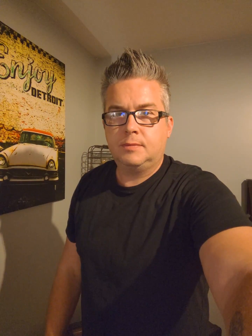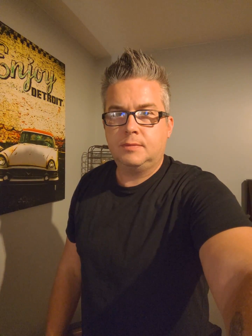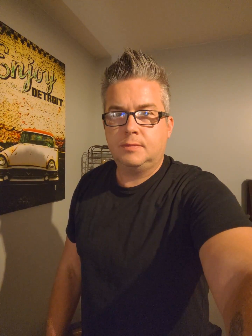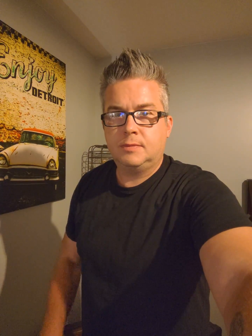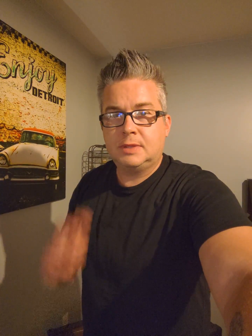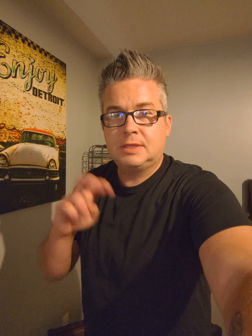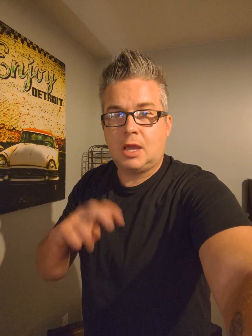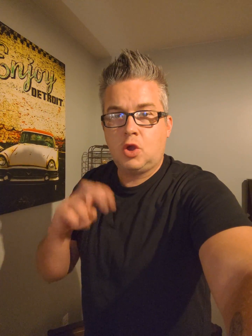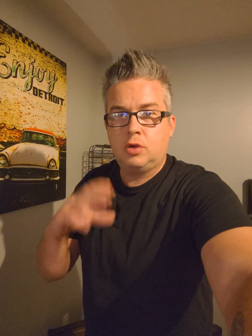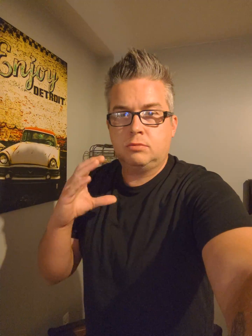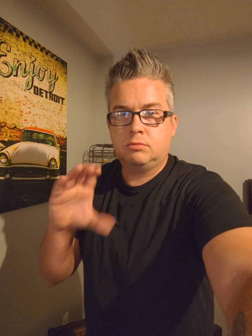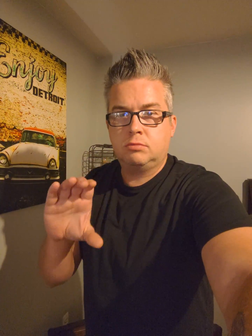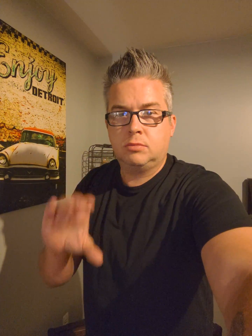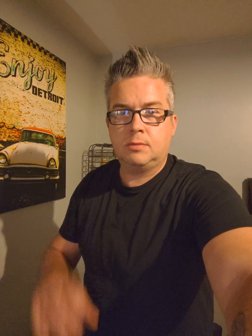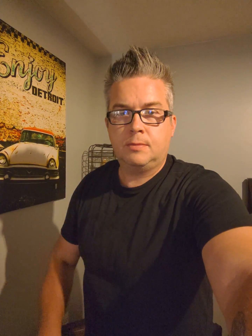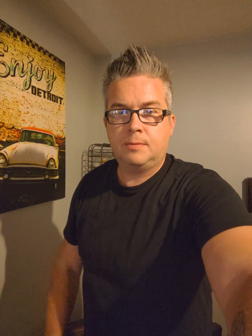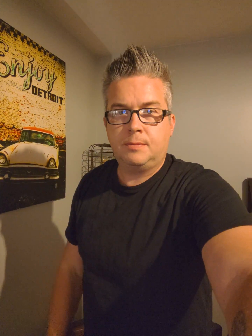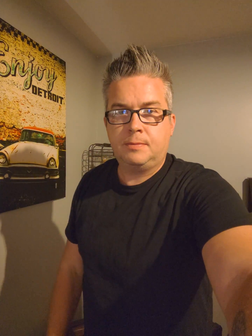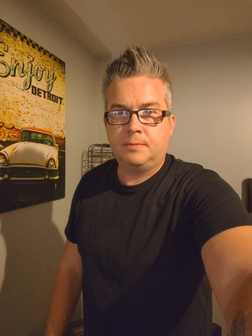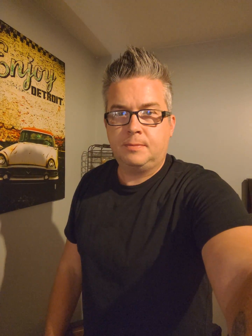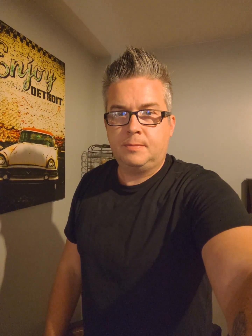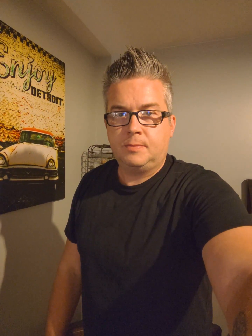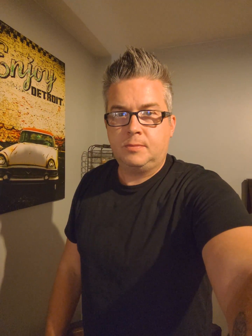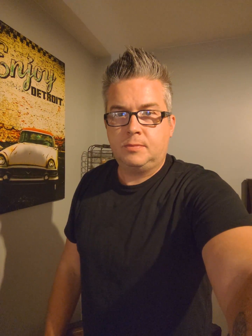potato chip